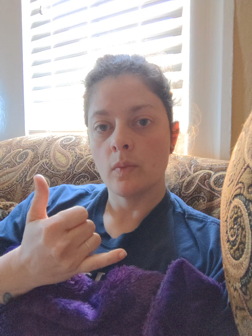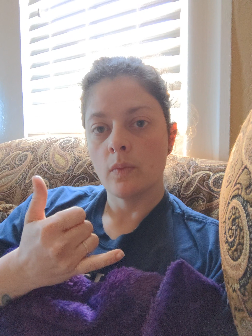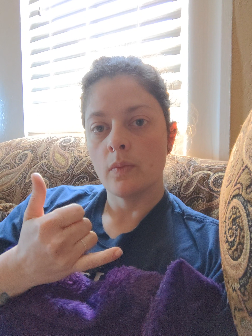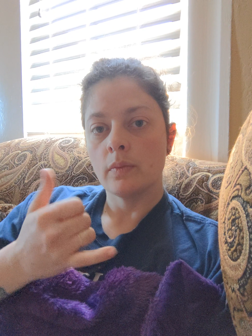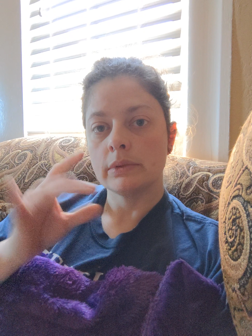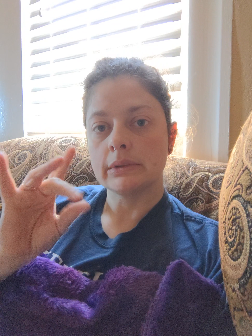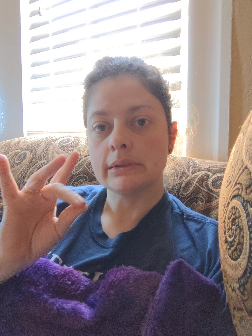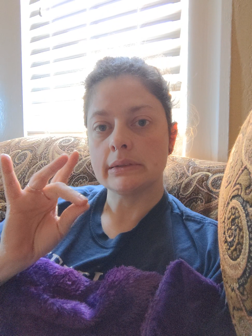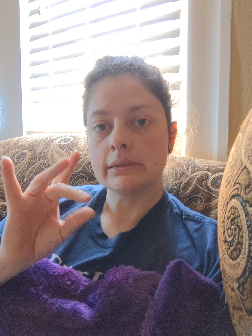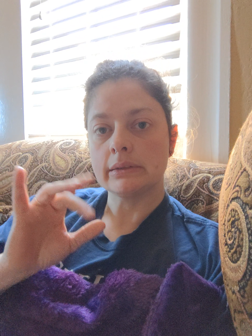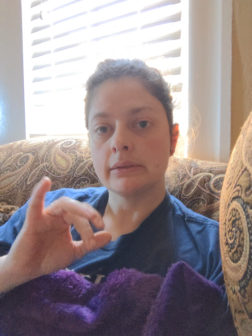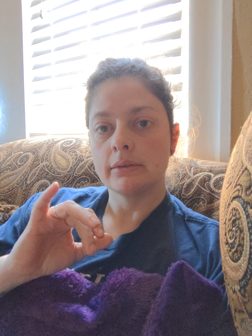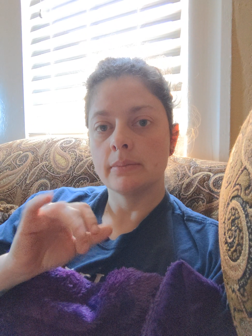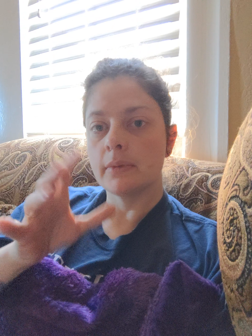sticky